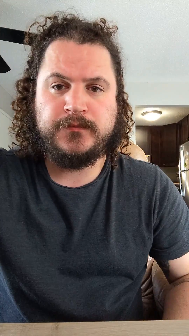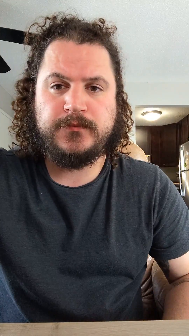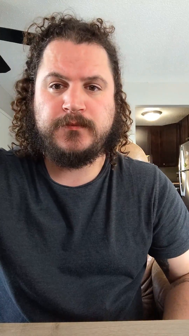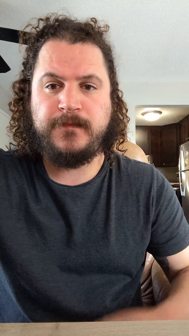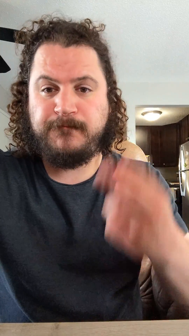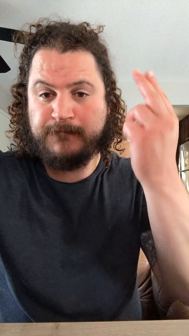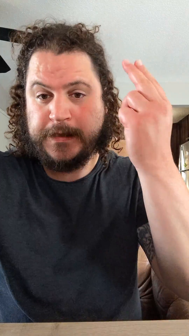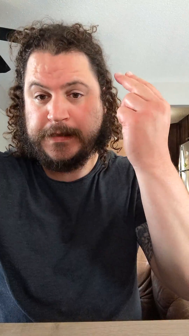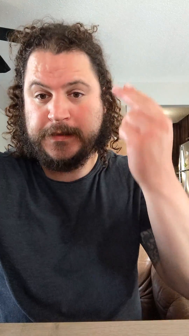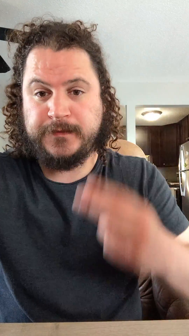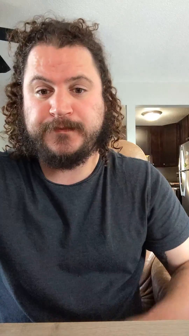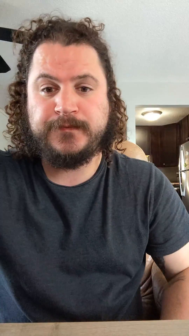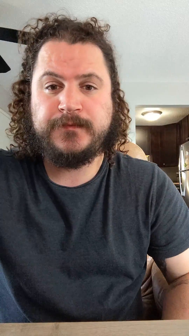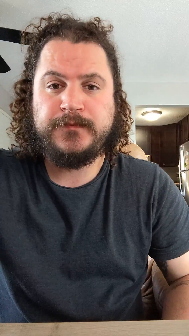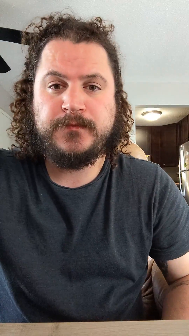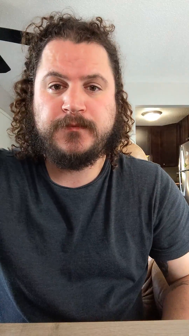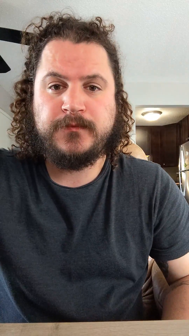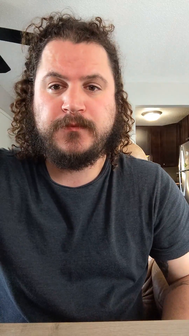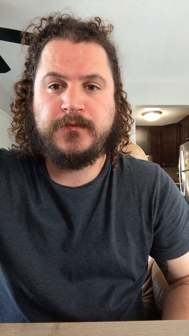bunny